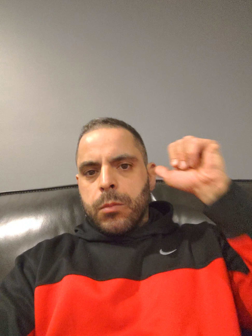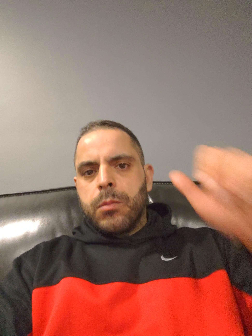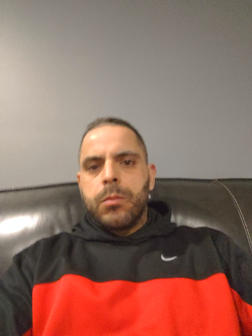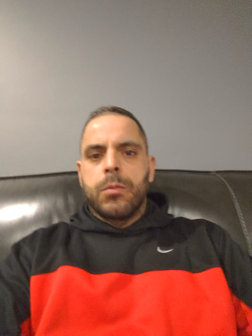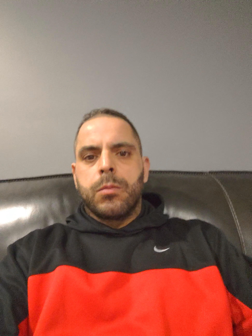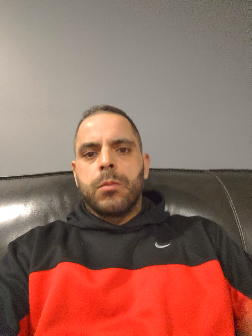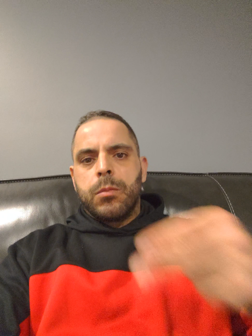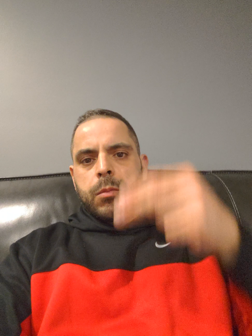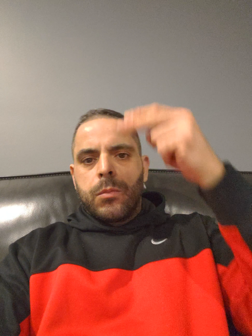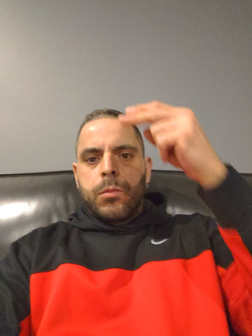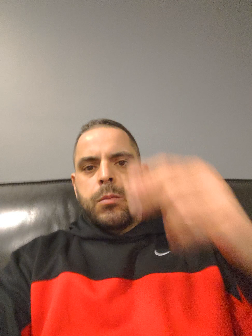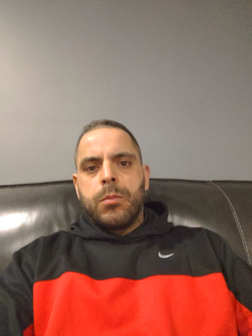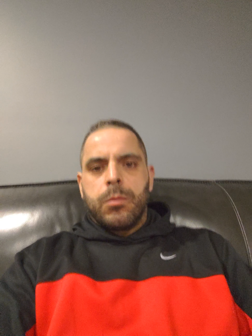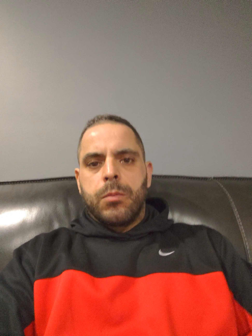high